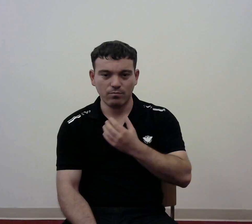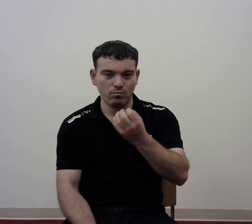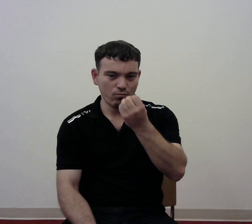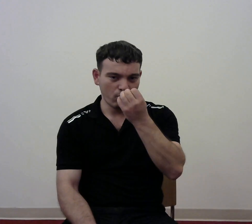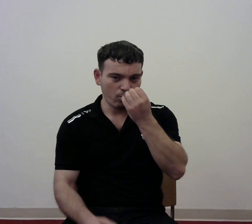bakı